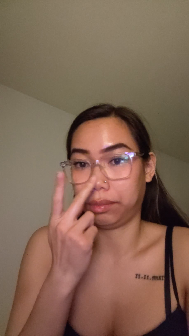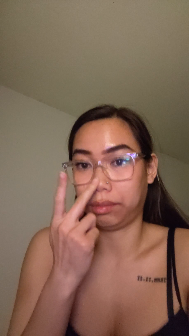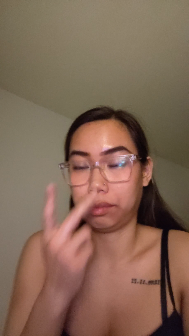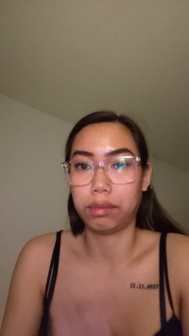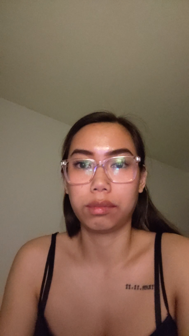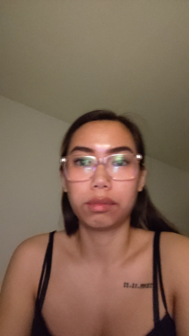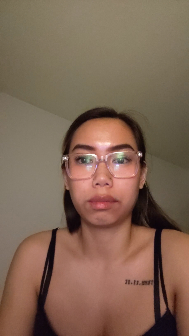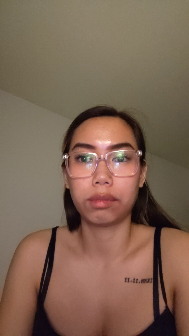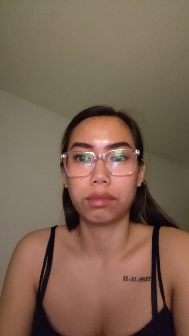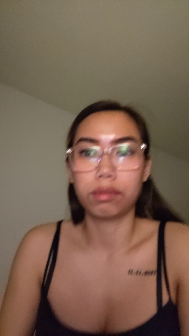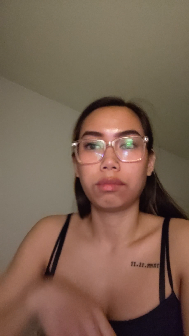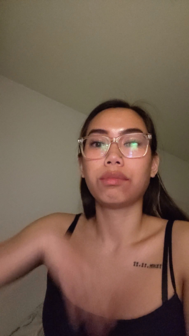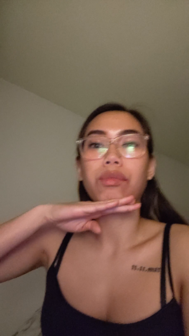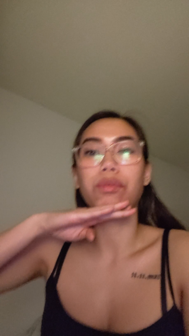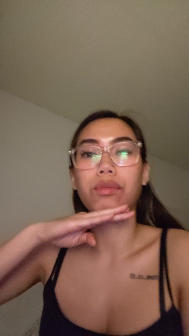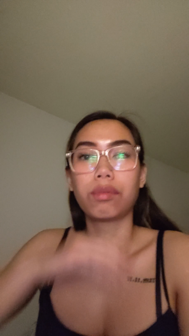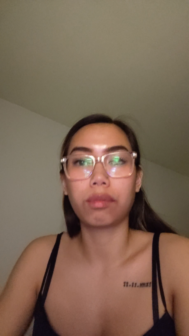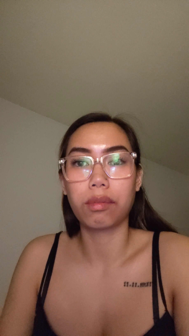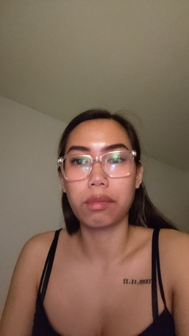full